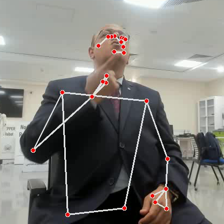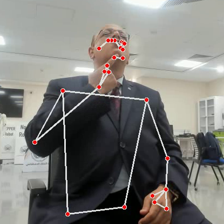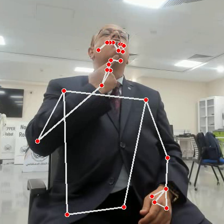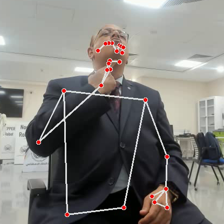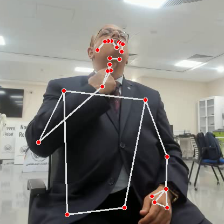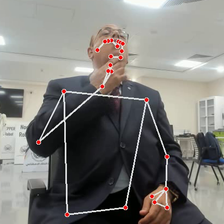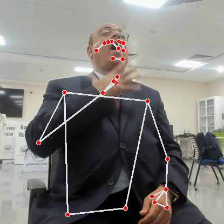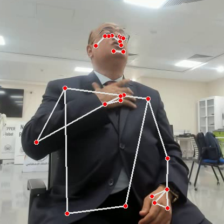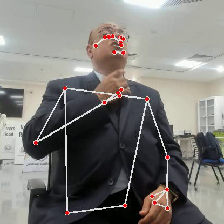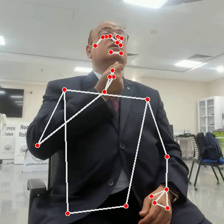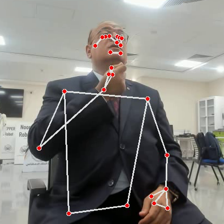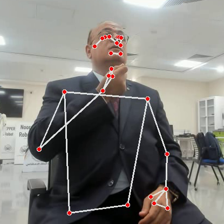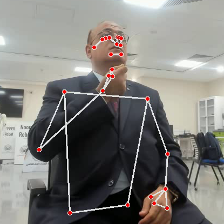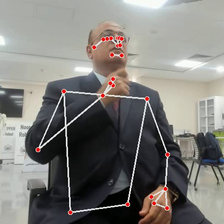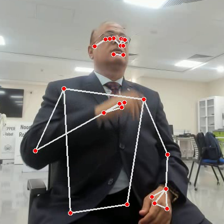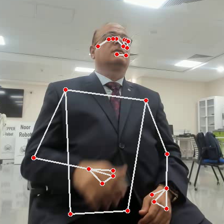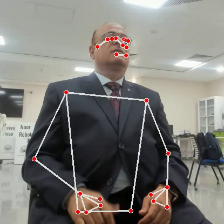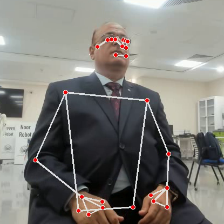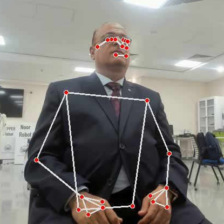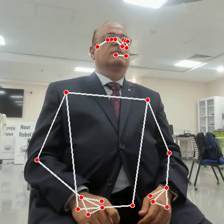whashny